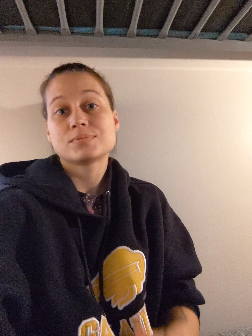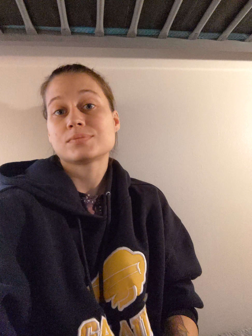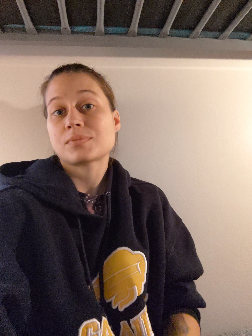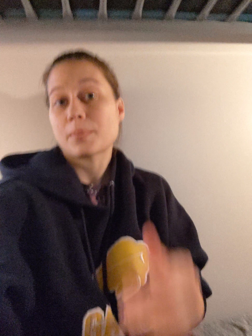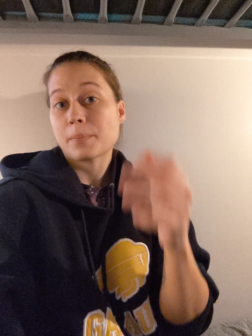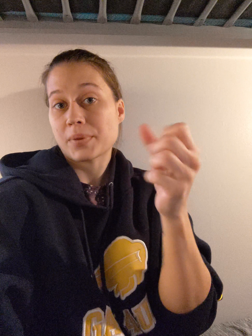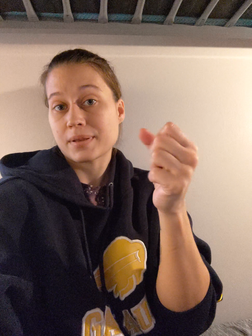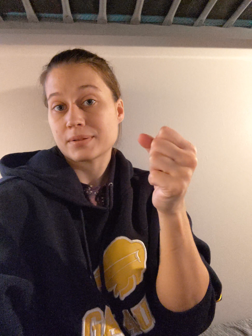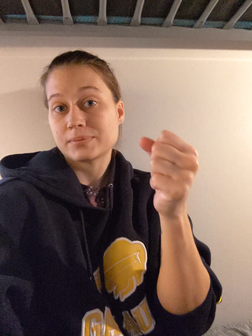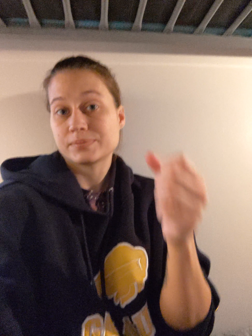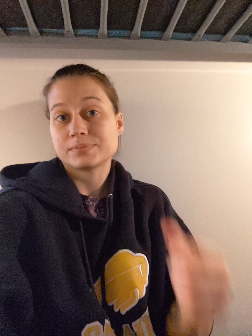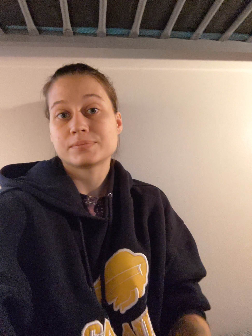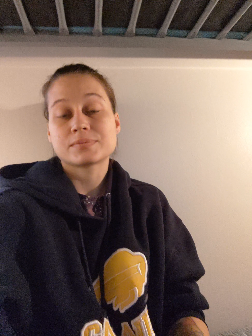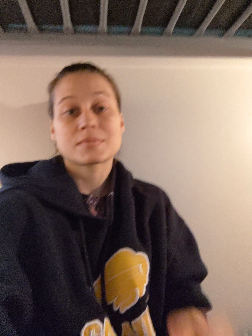milk